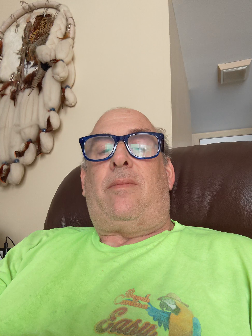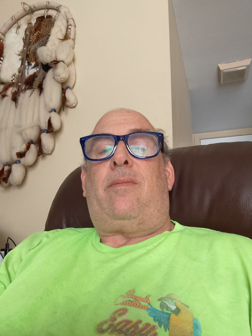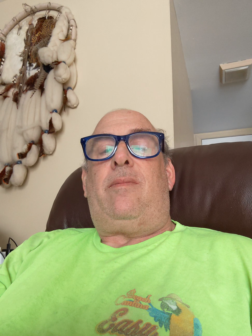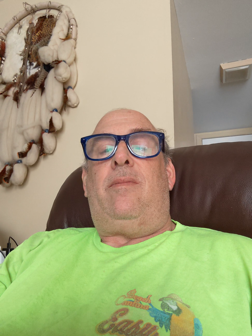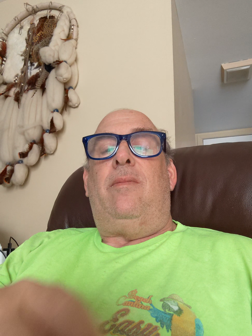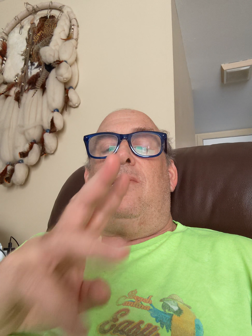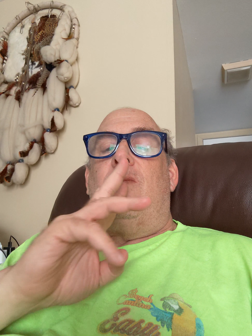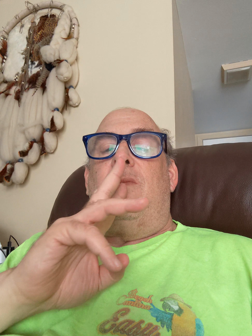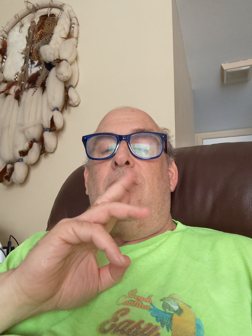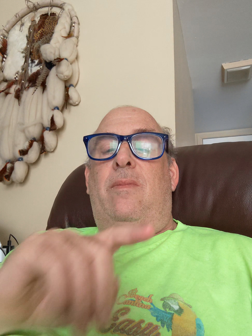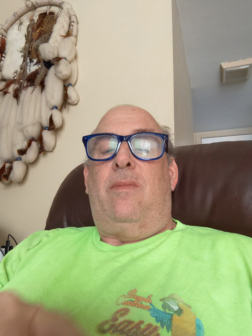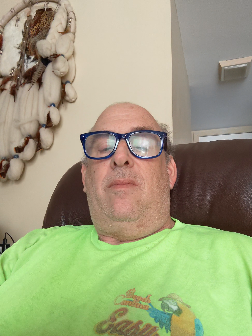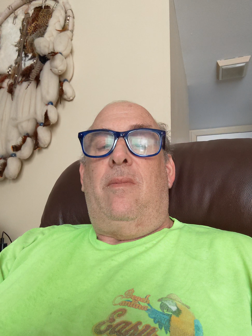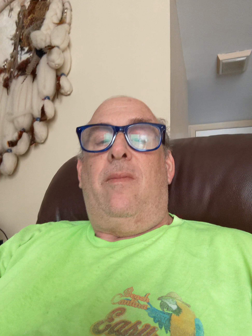water